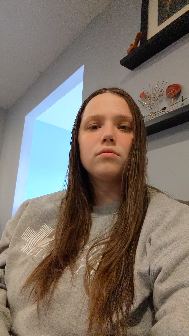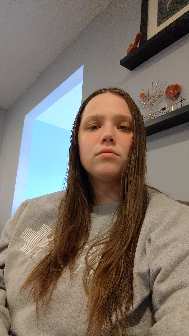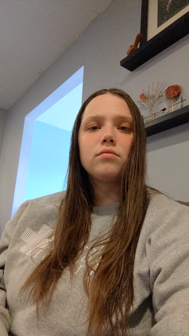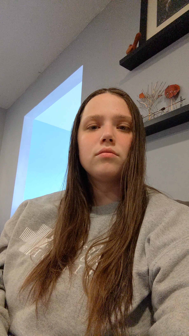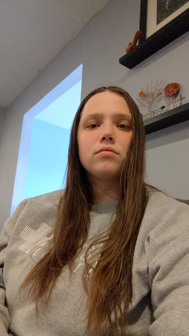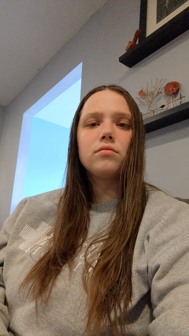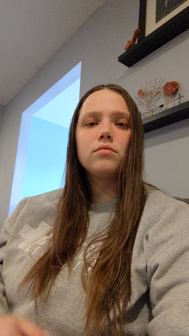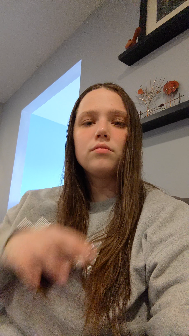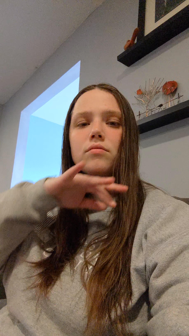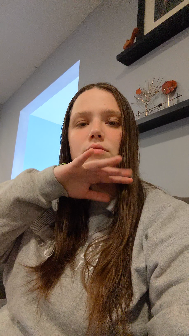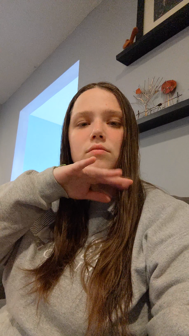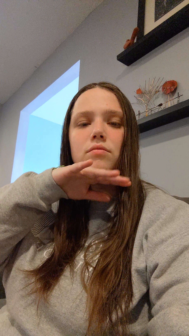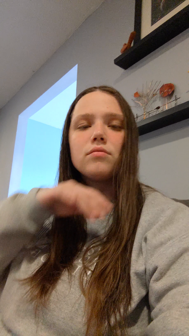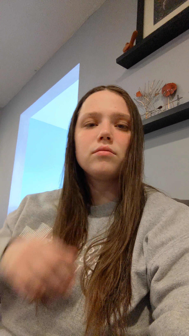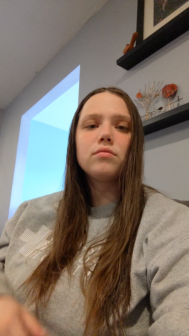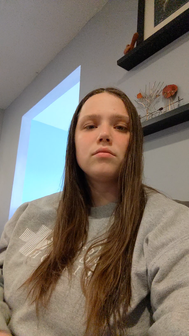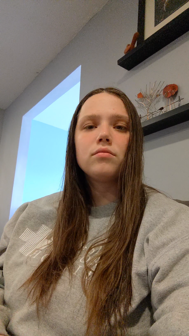naughty